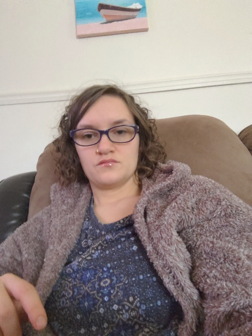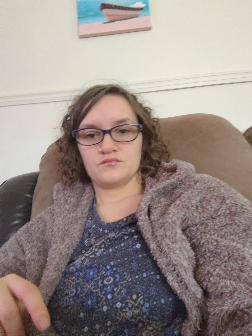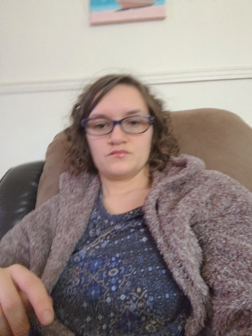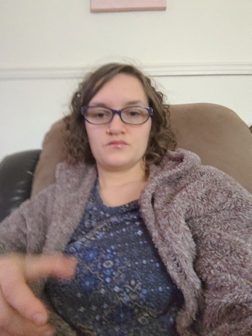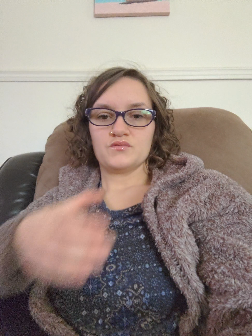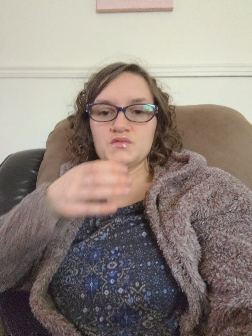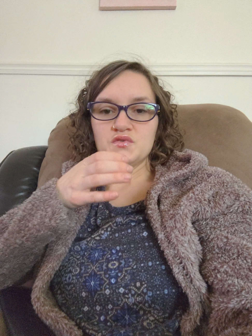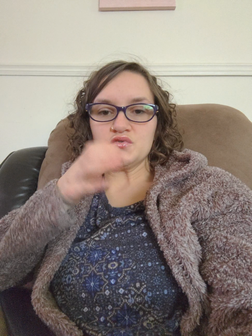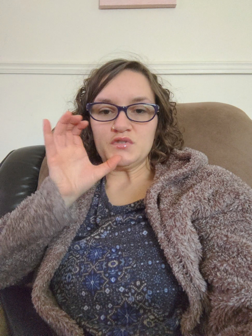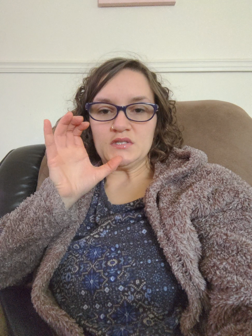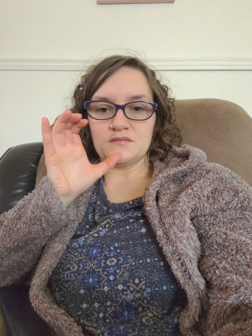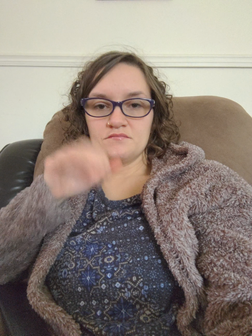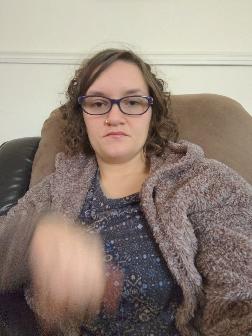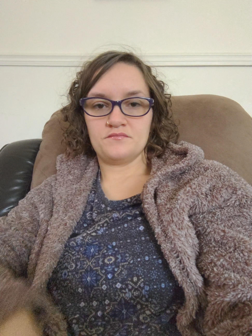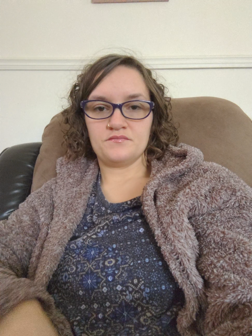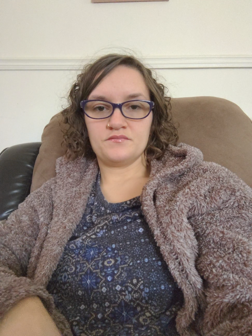drink